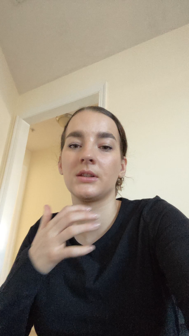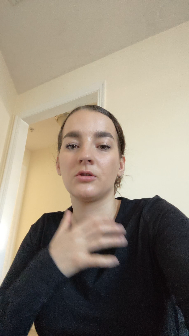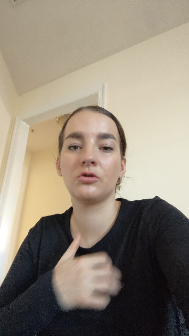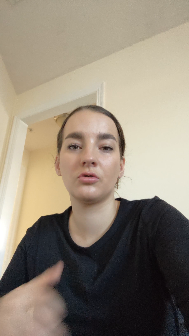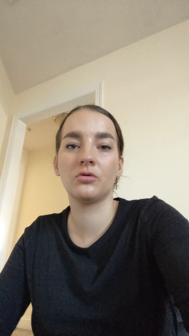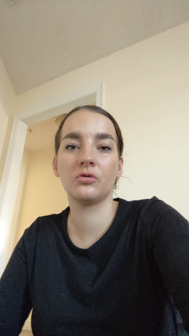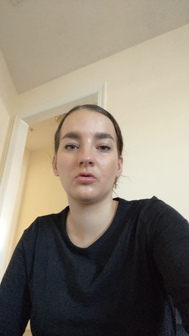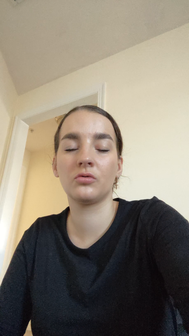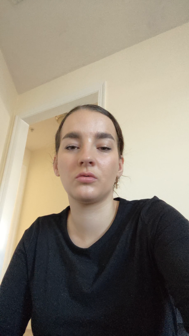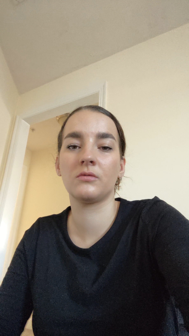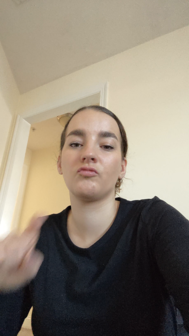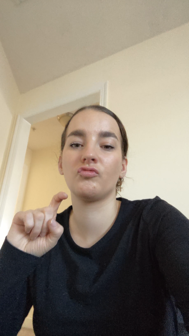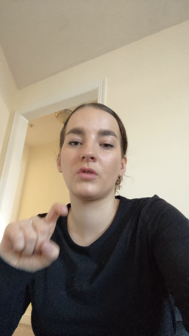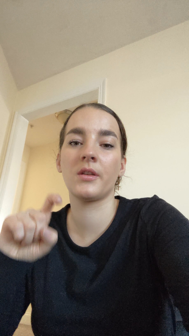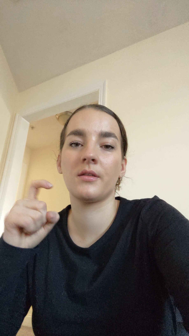friend